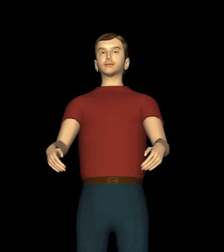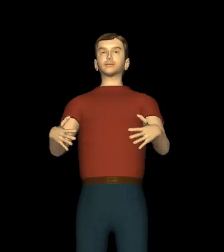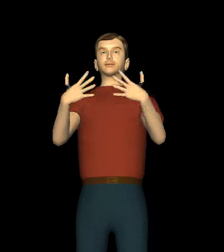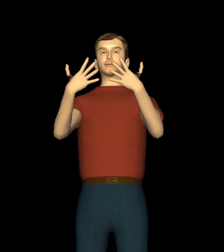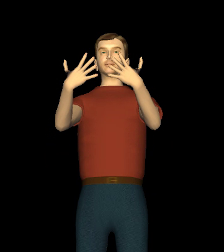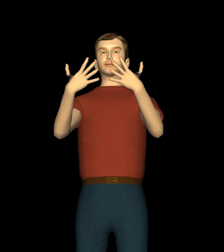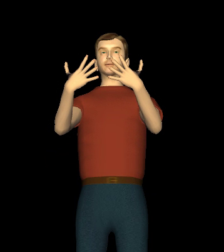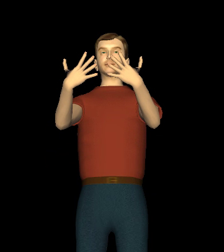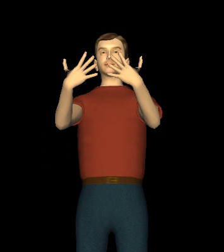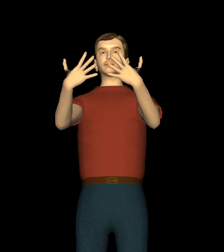يد